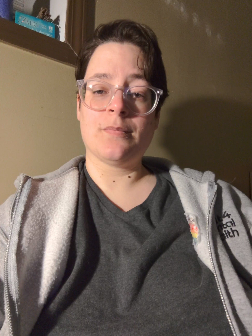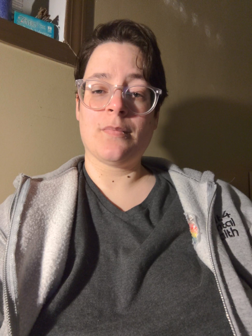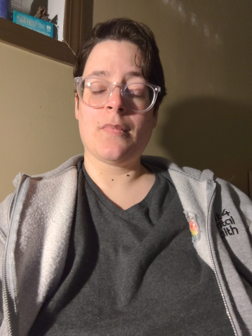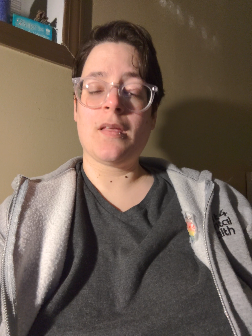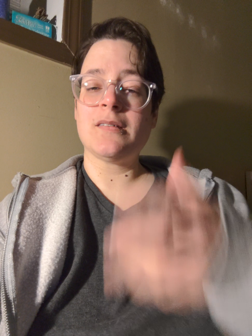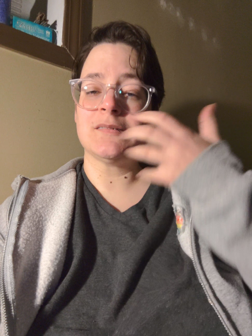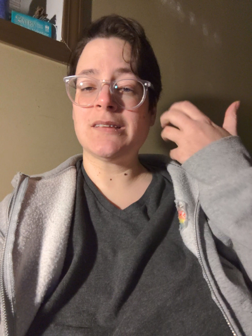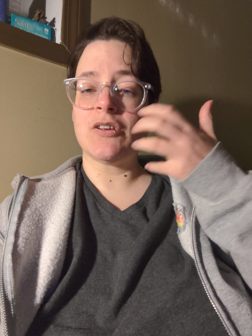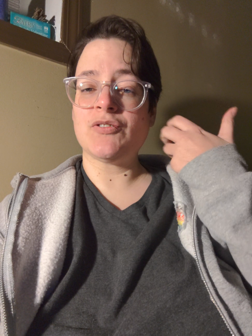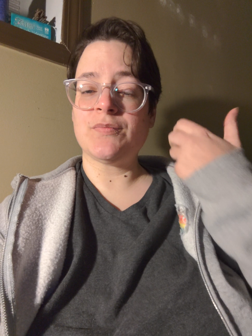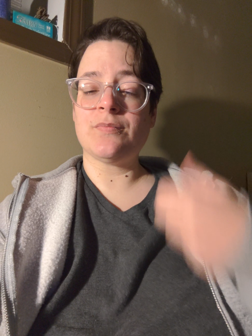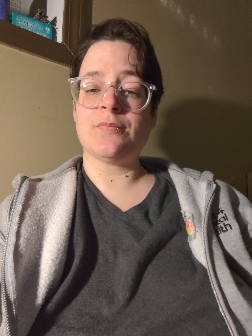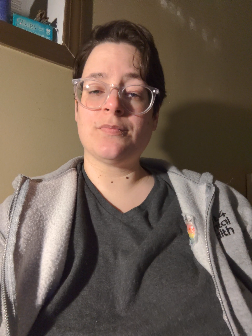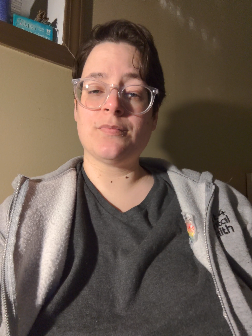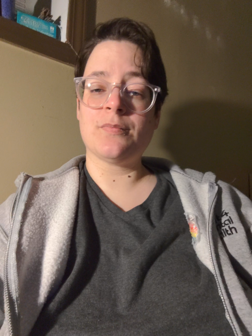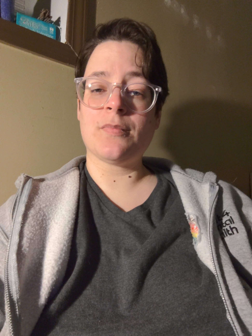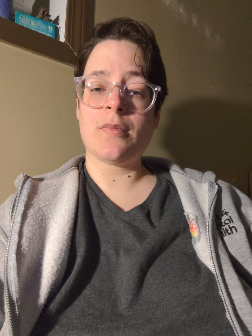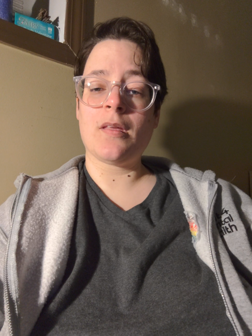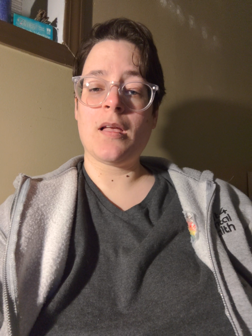tiger